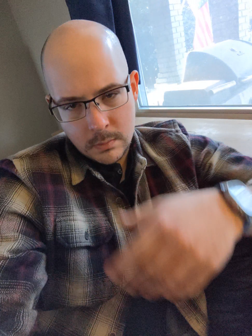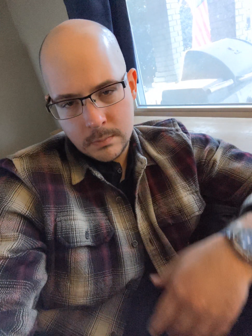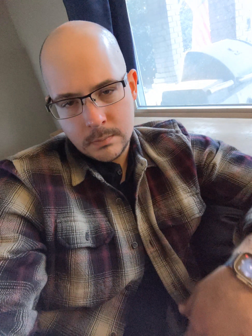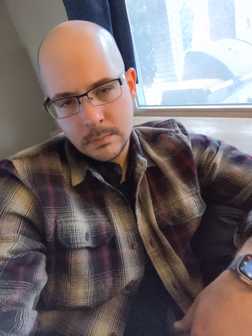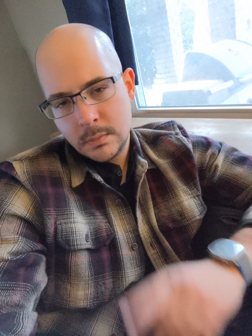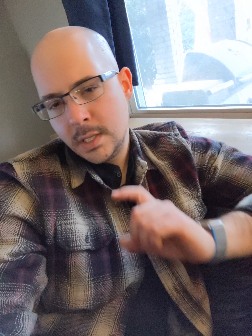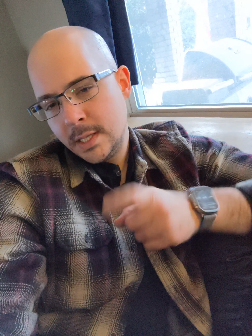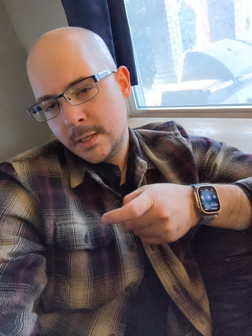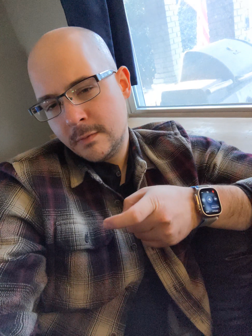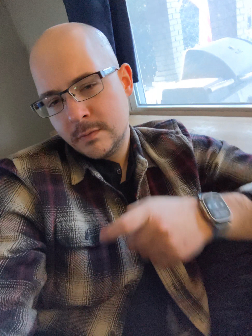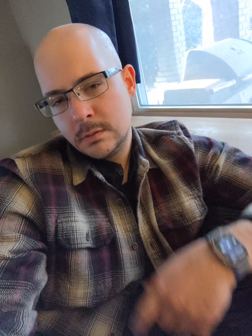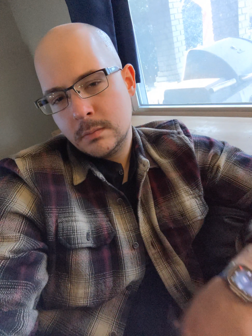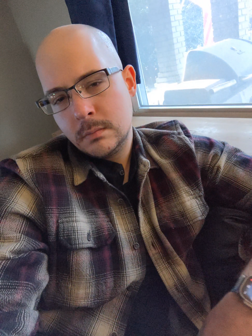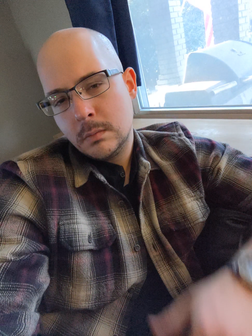gift